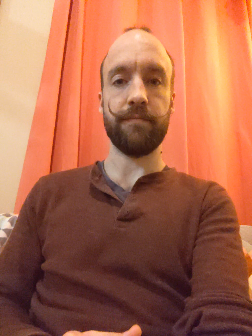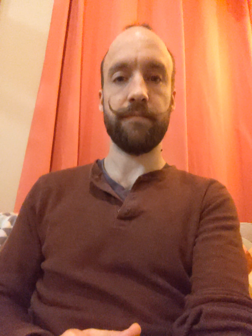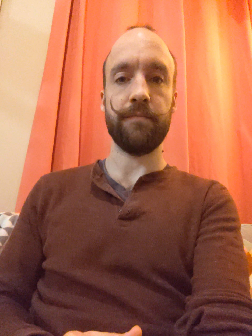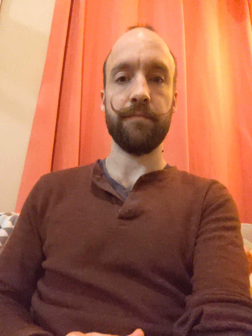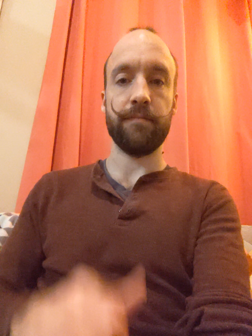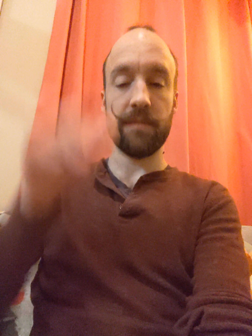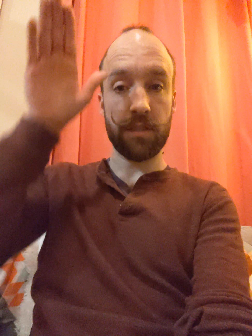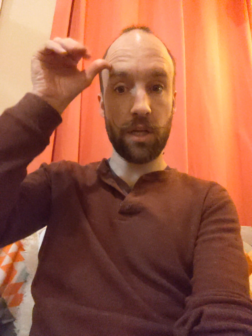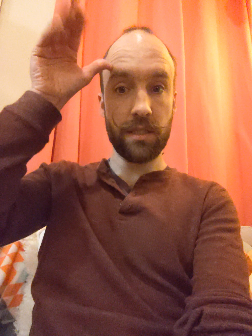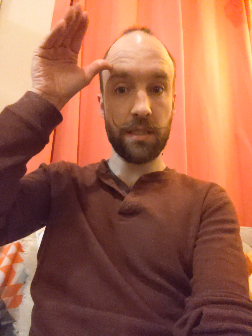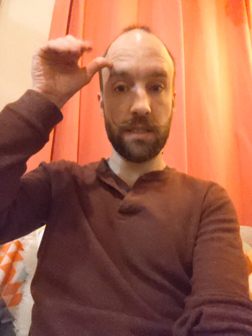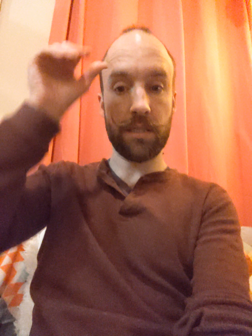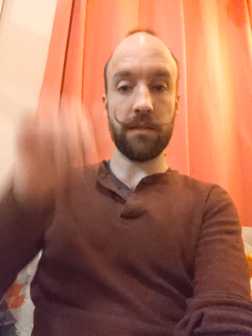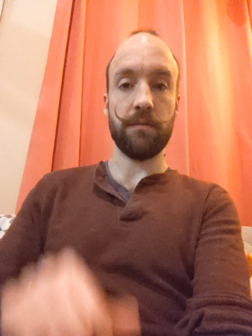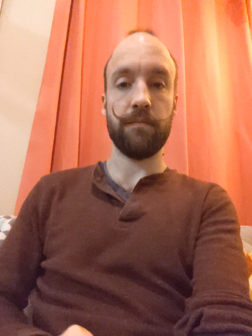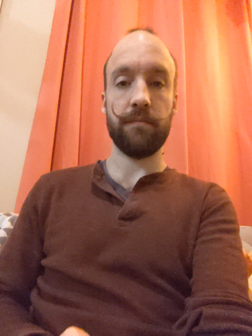donkey